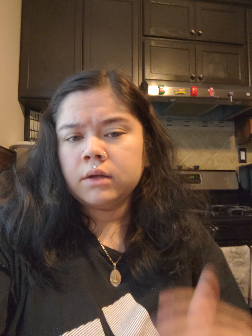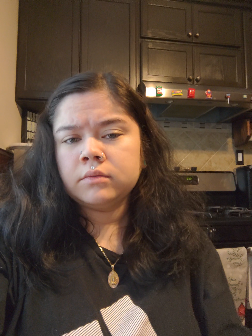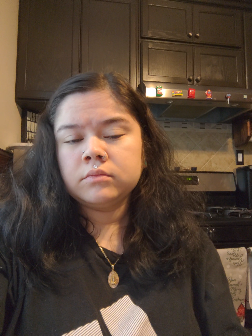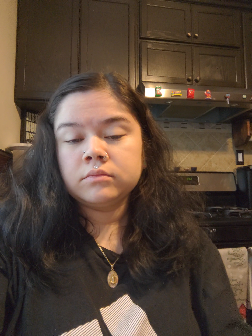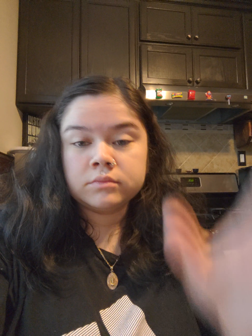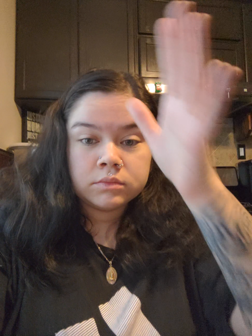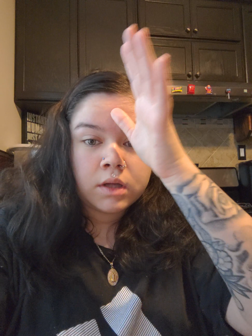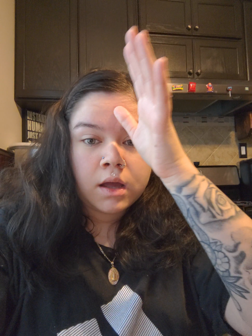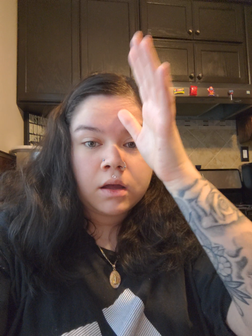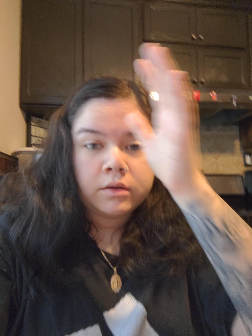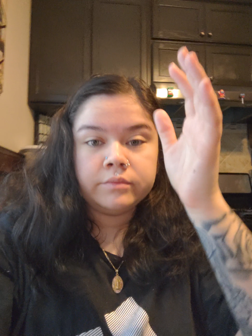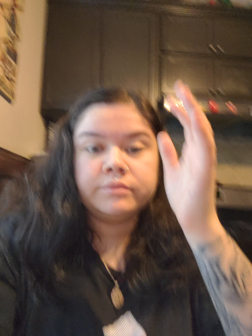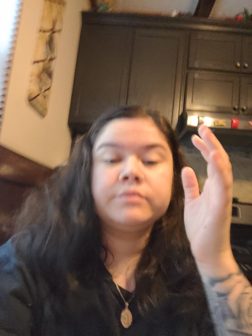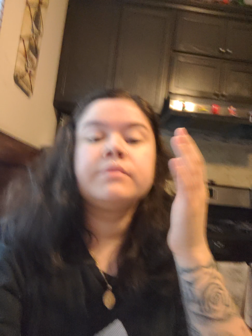dad